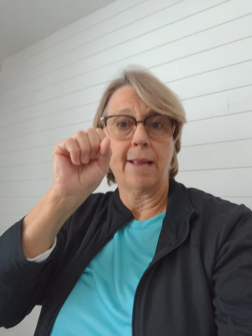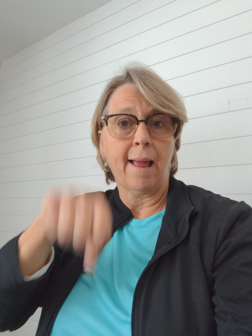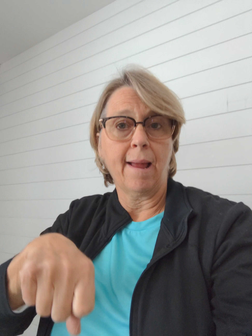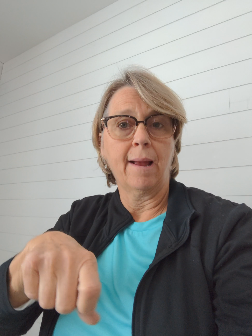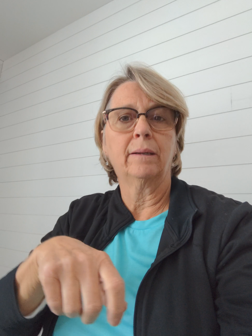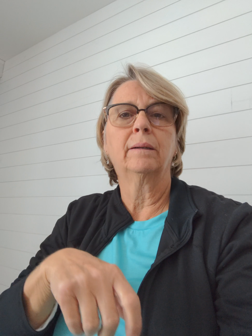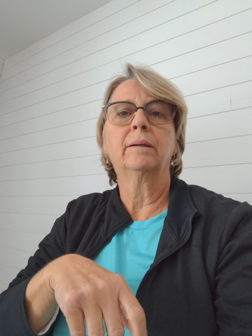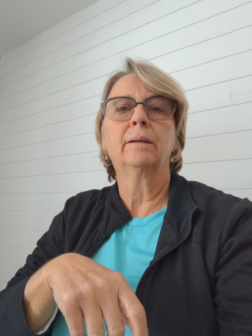can